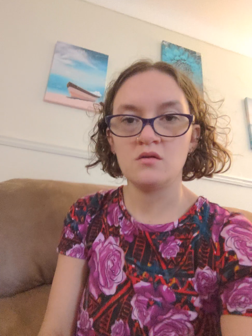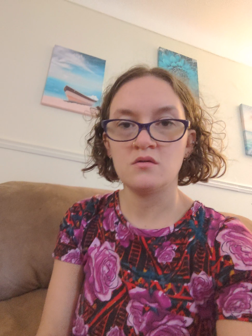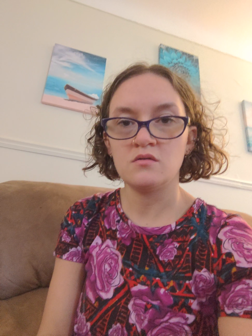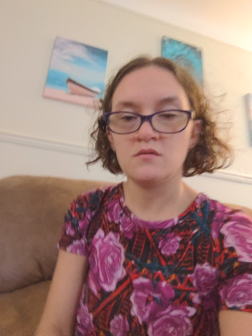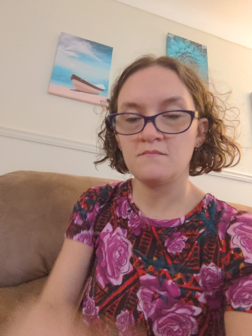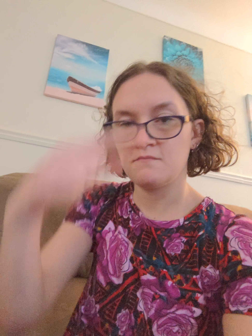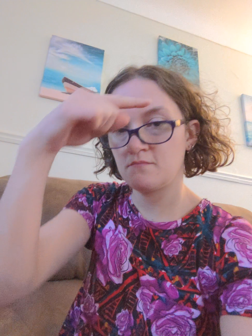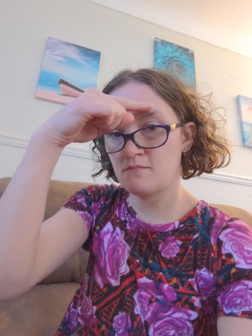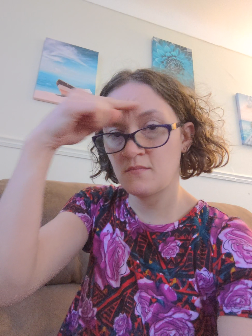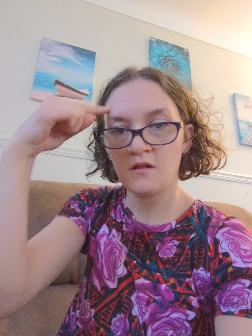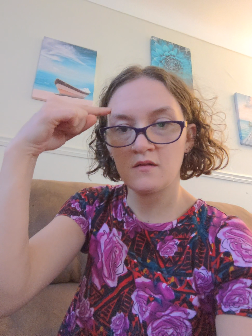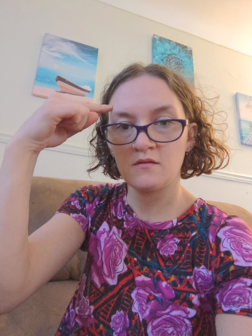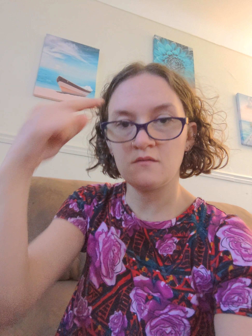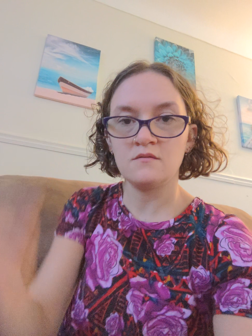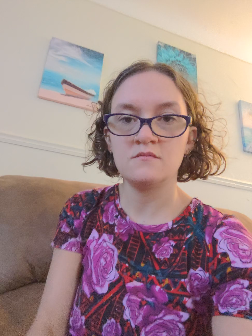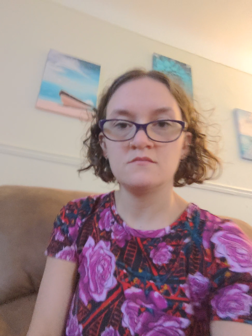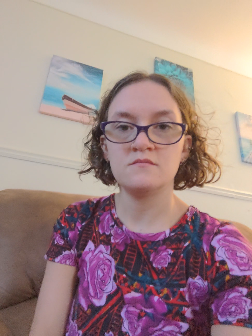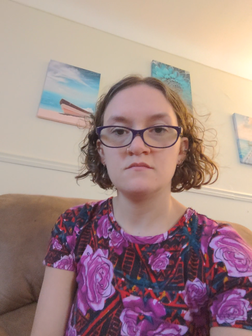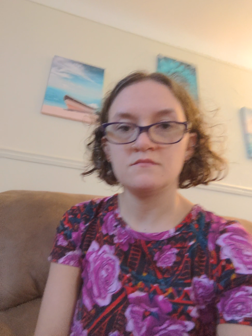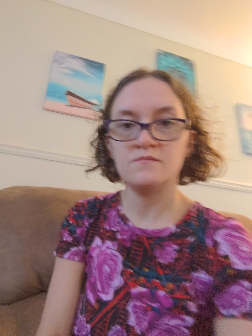black